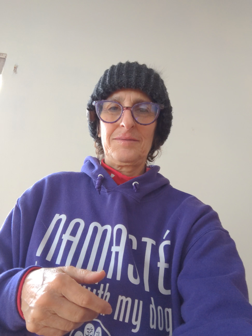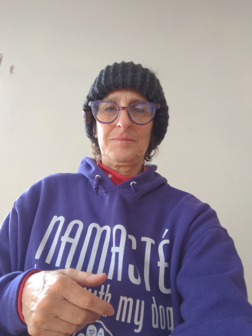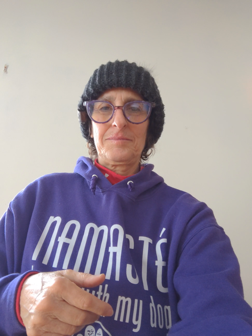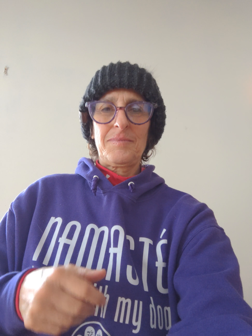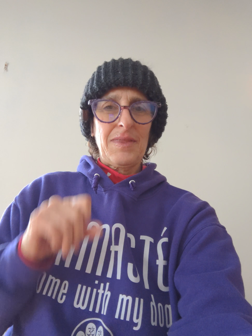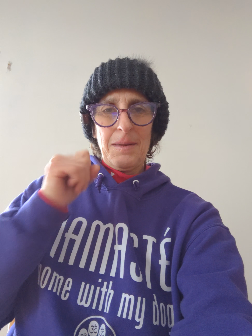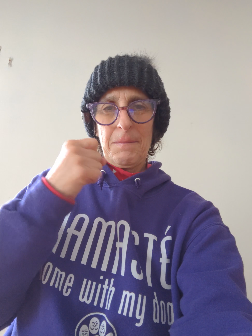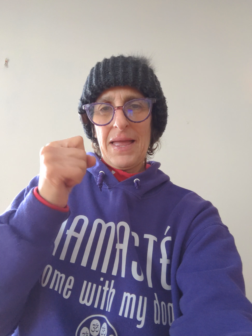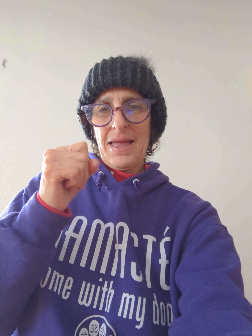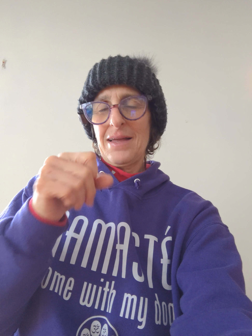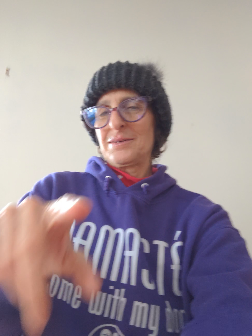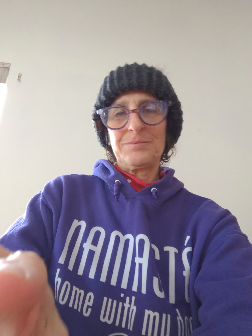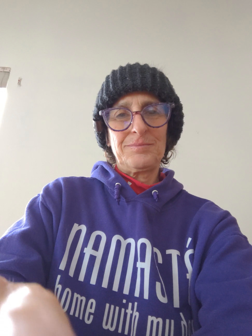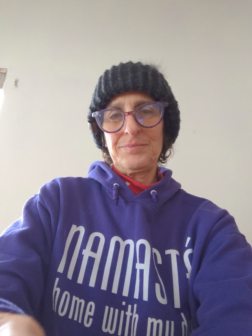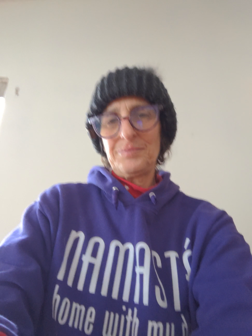make